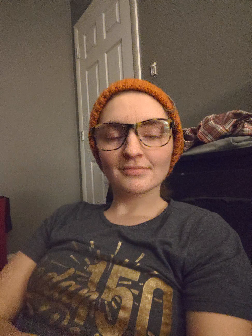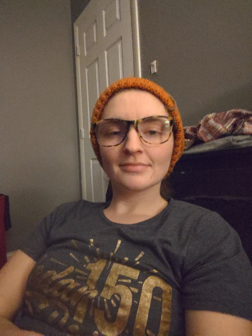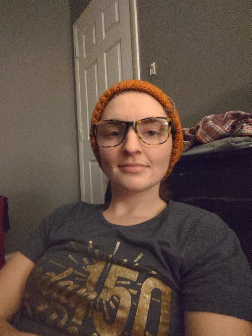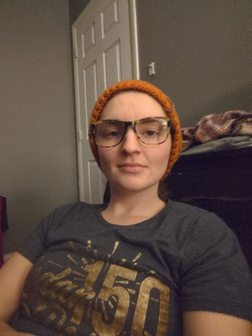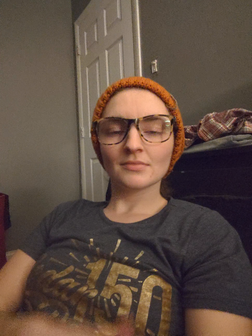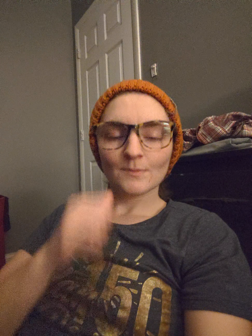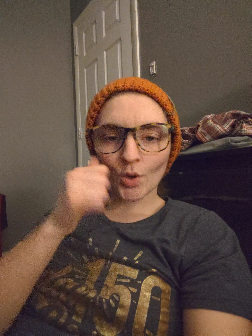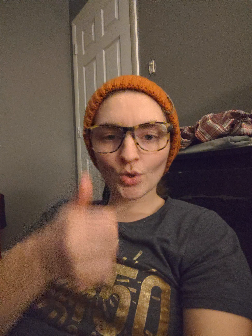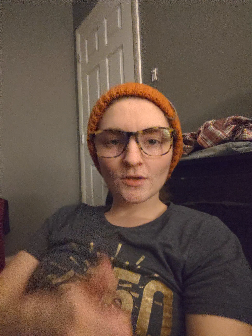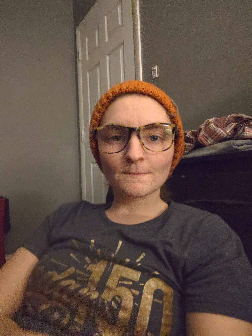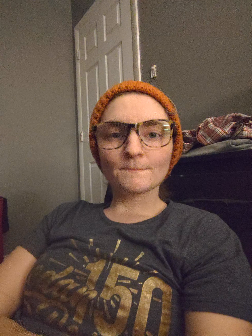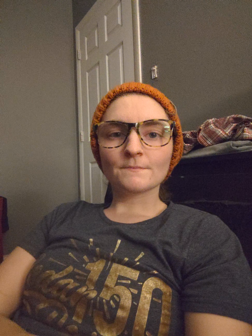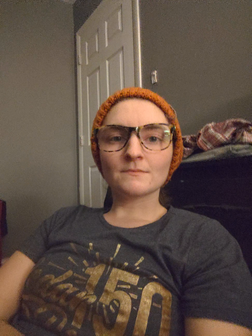tomorrow